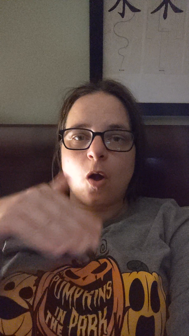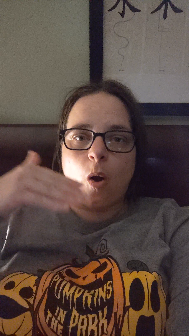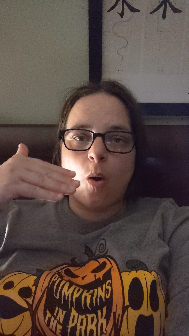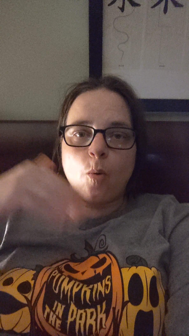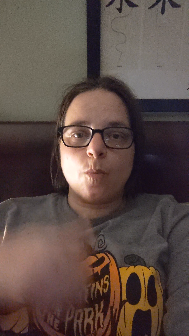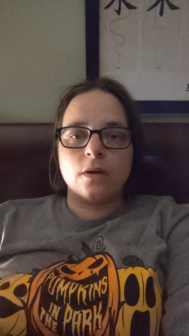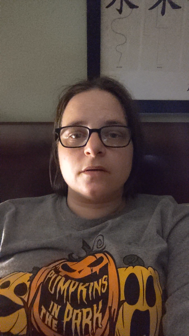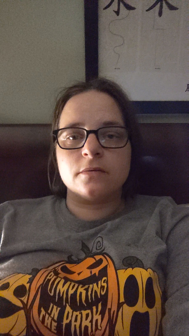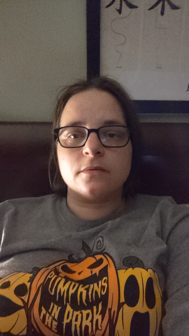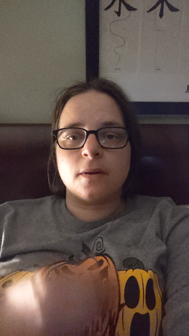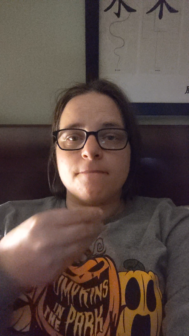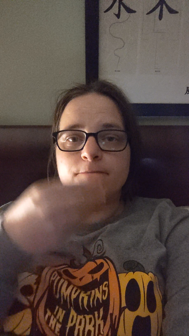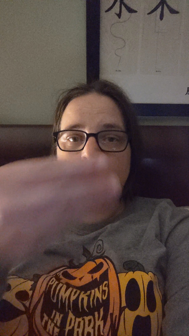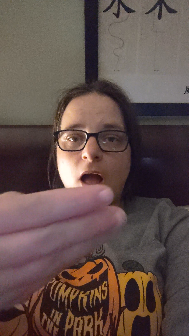buy